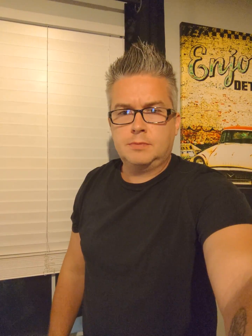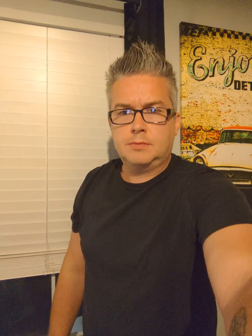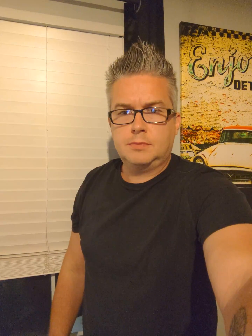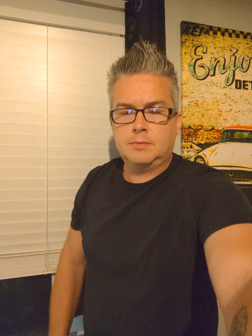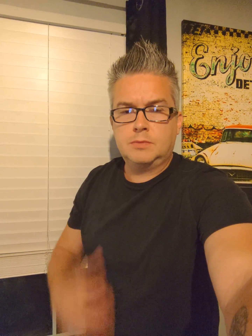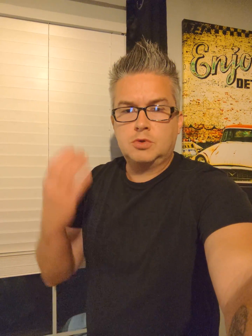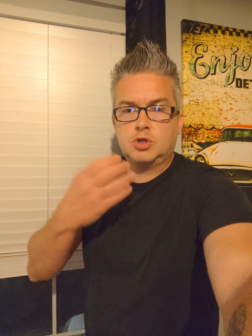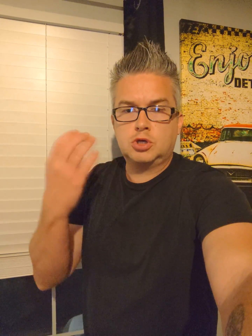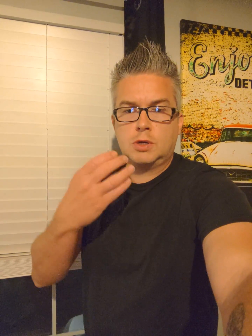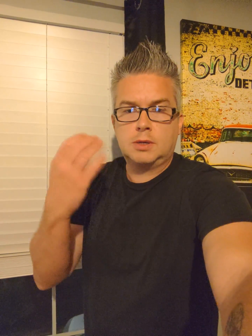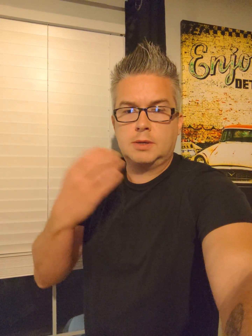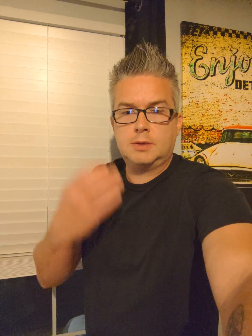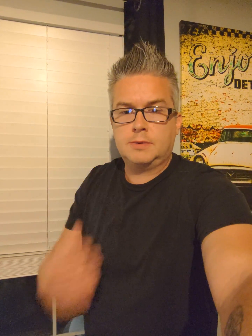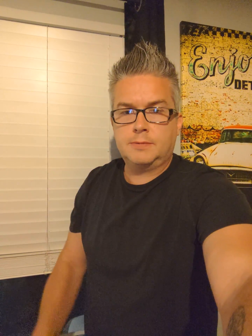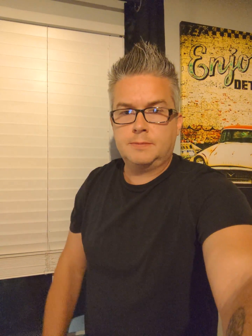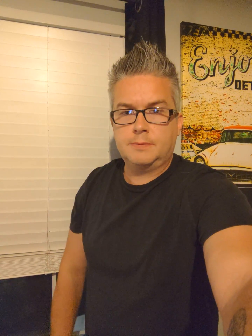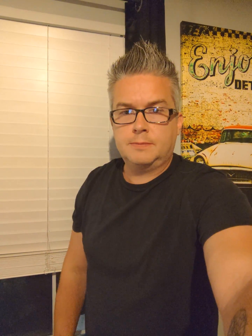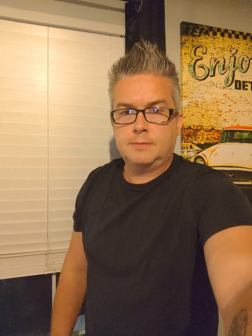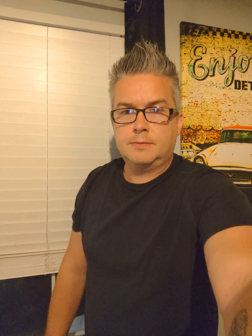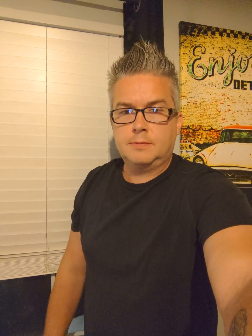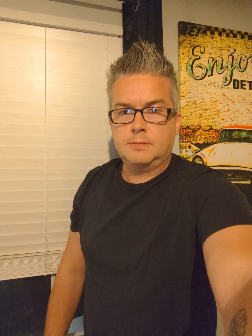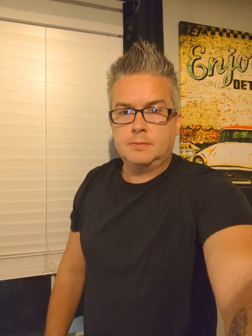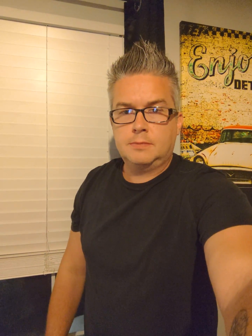shake